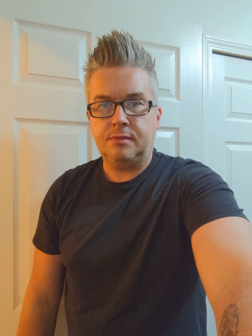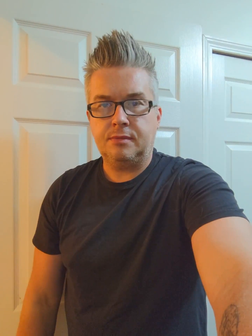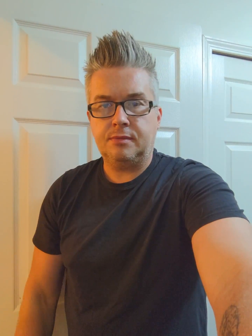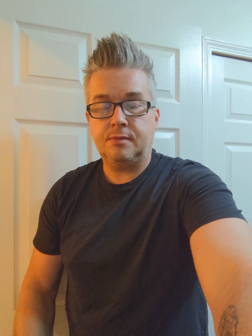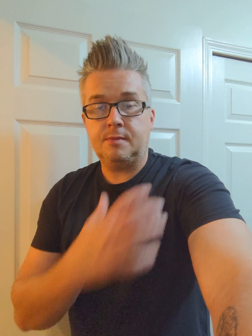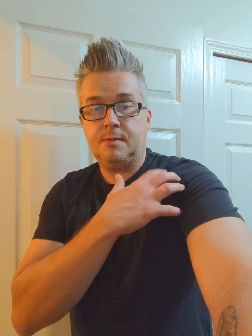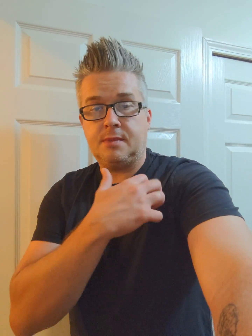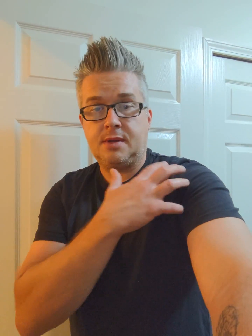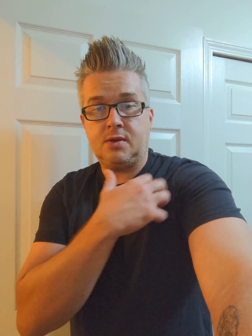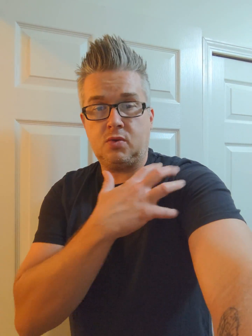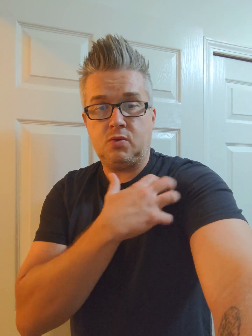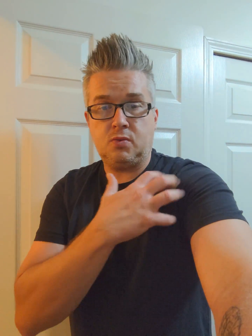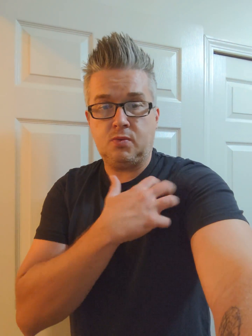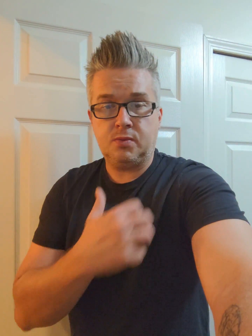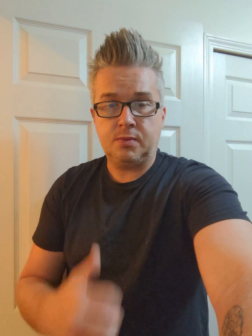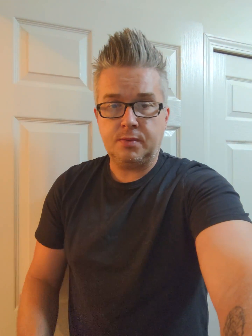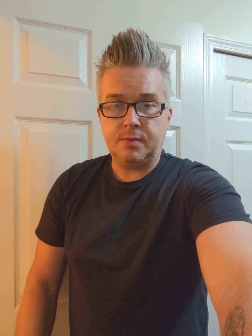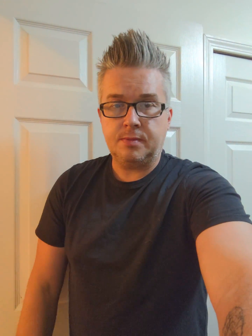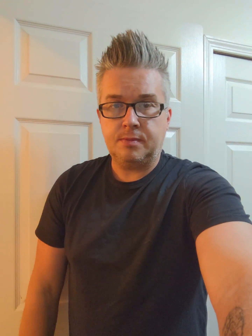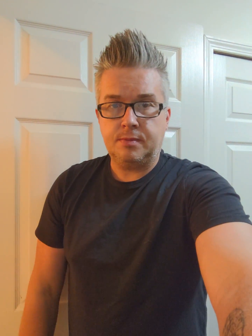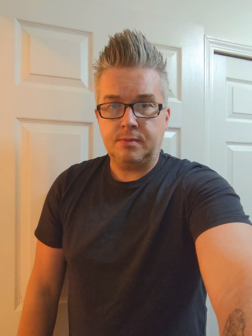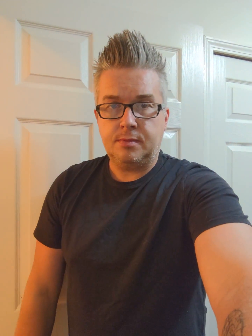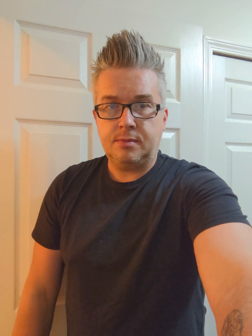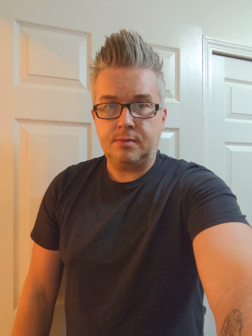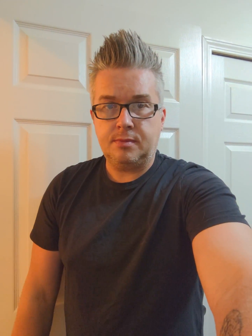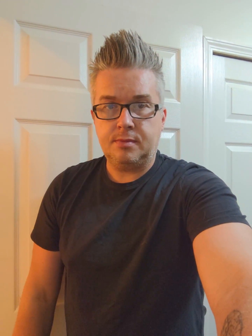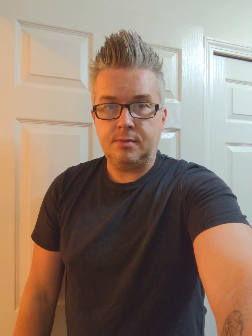bear